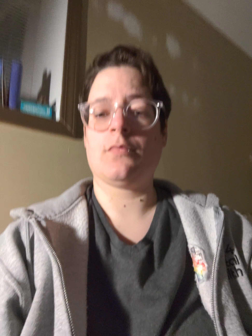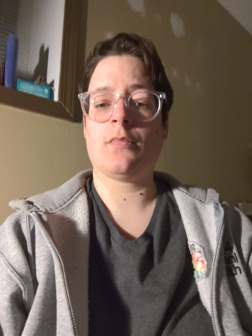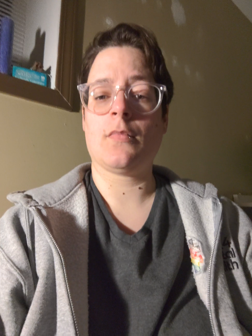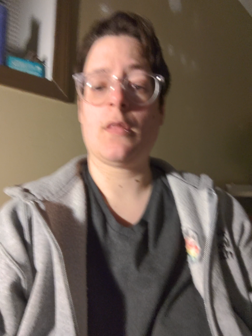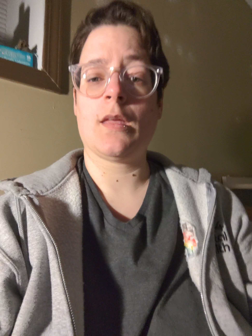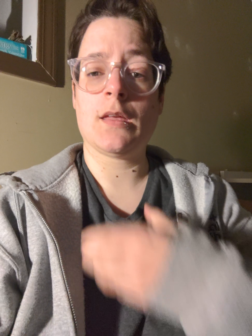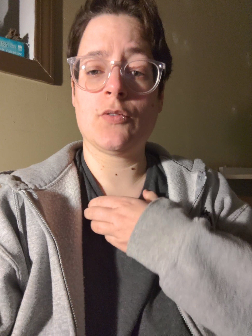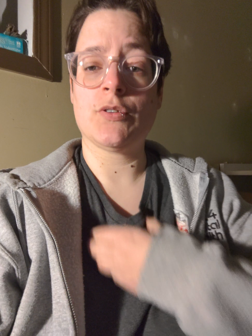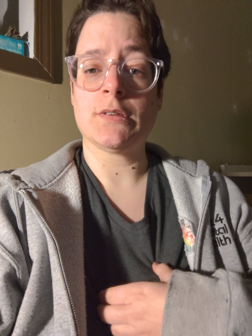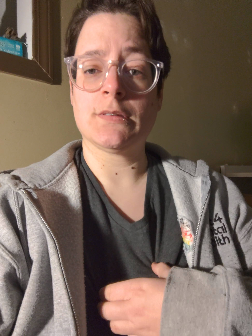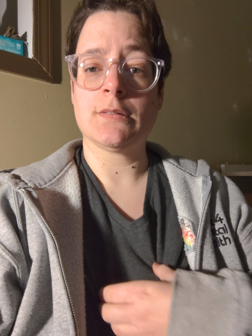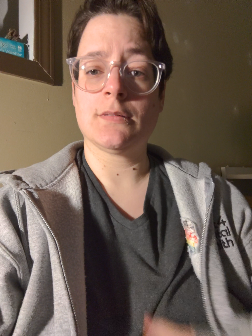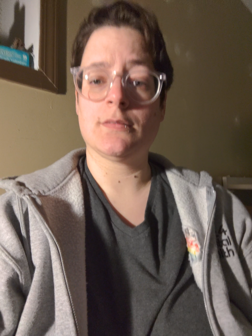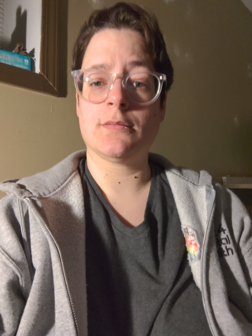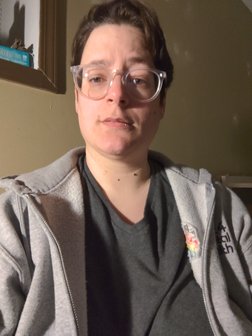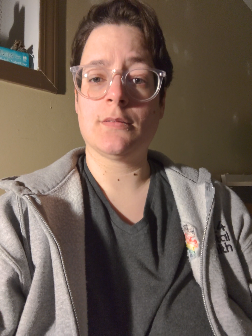hungry